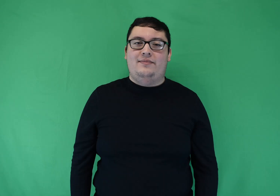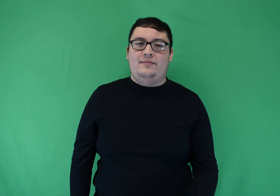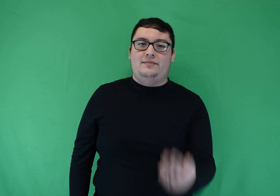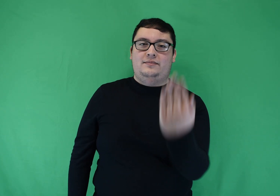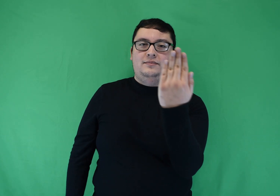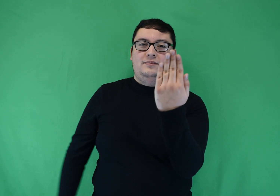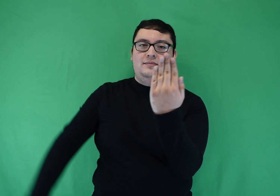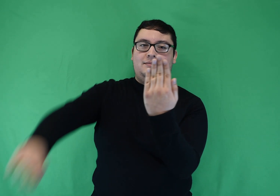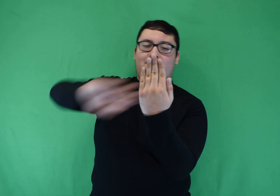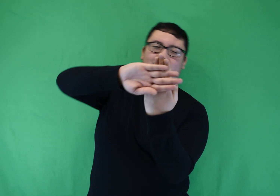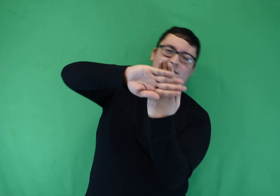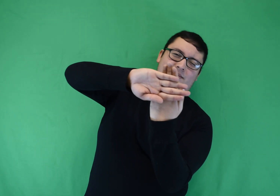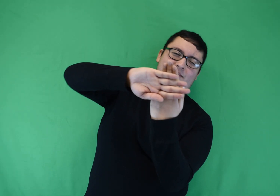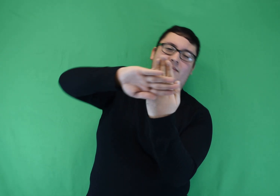dañar